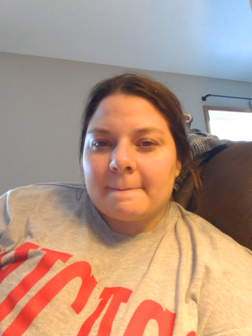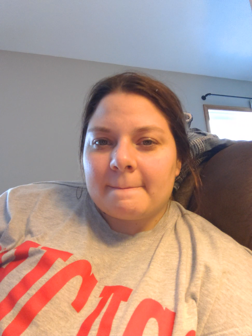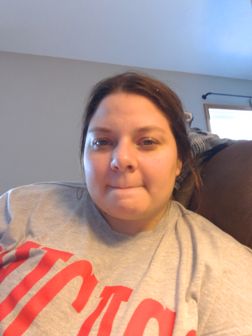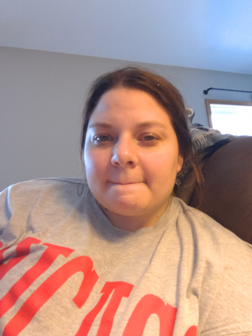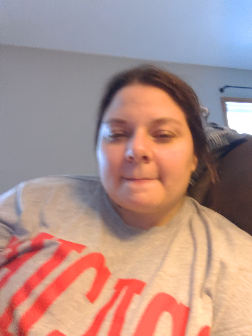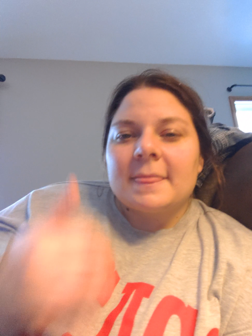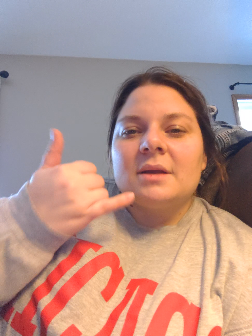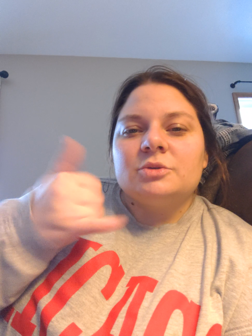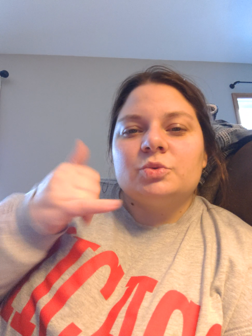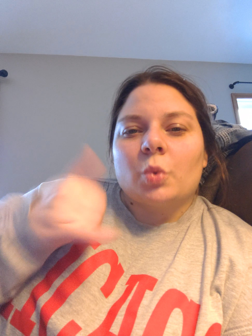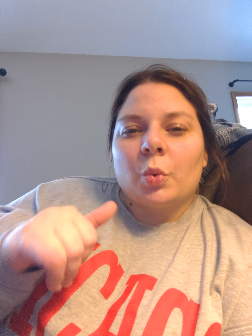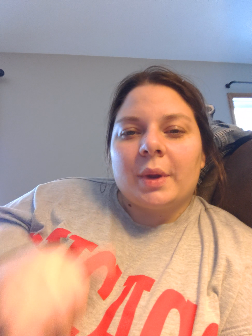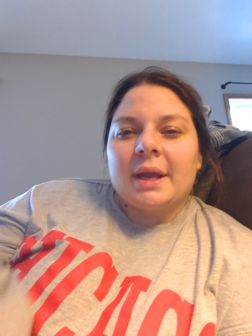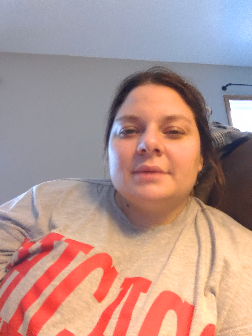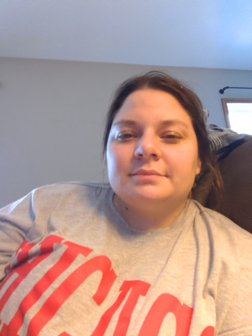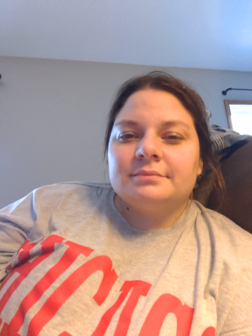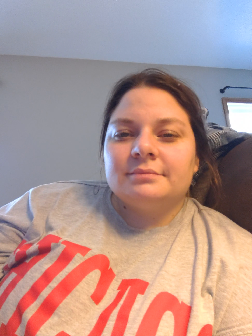toy